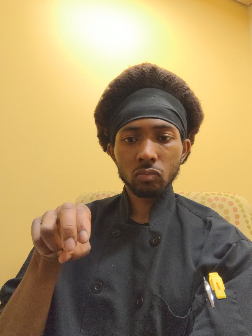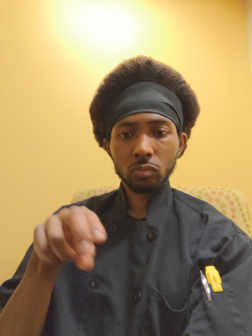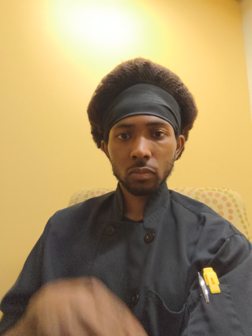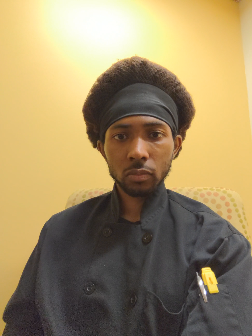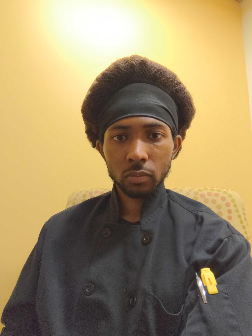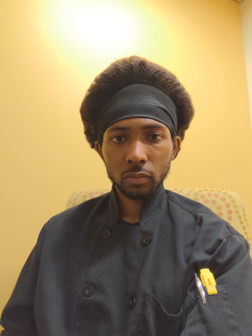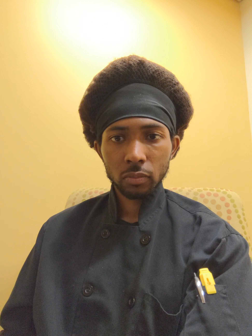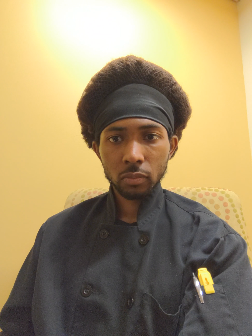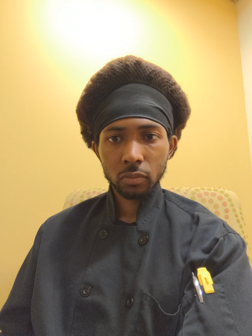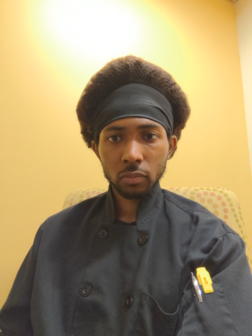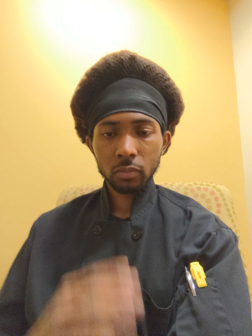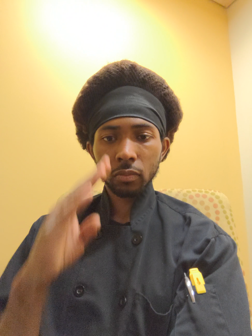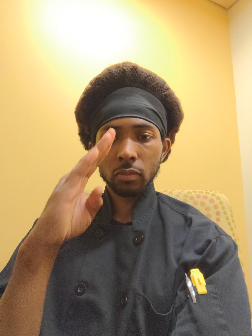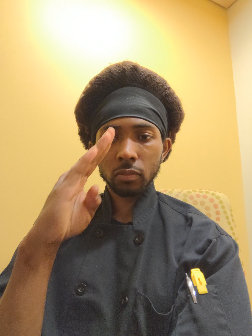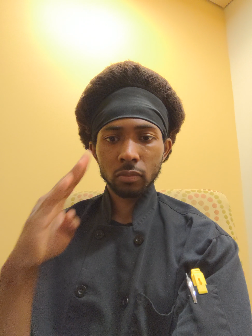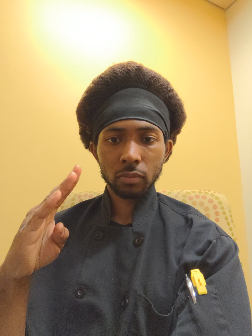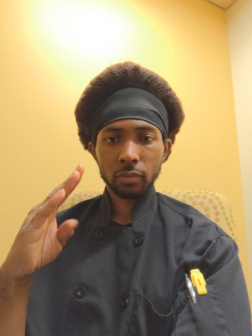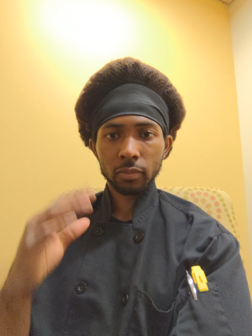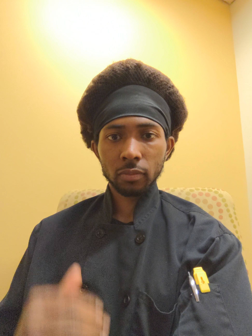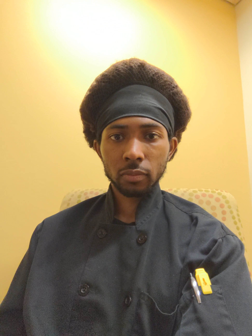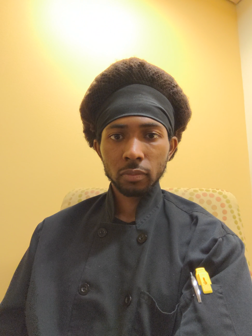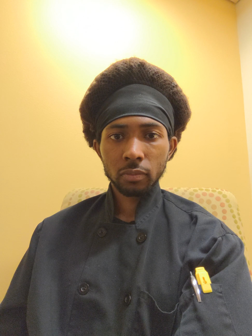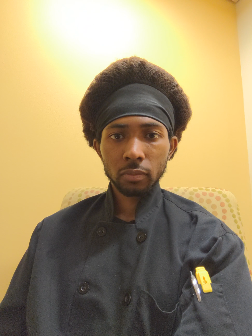roof